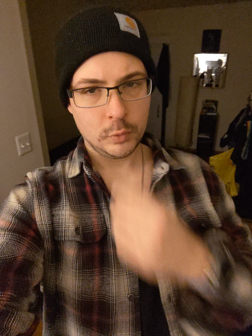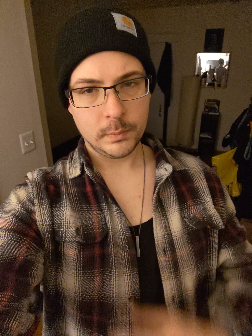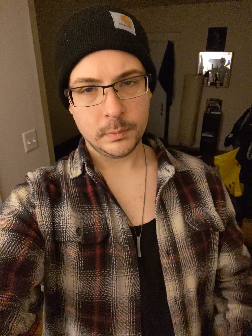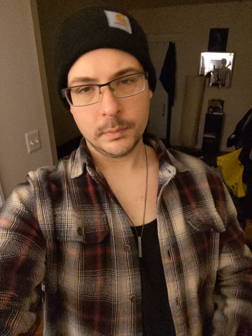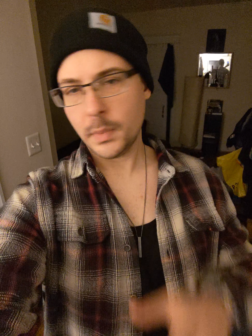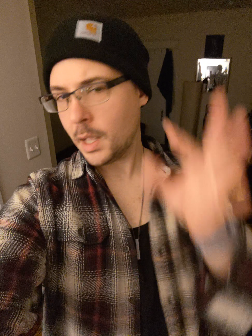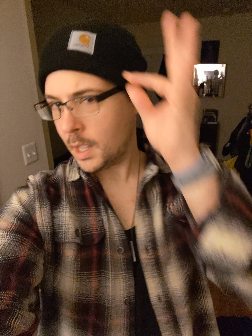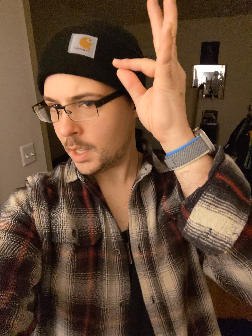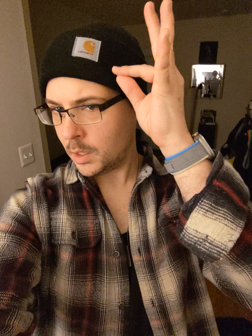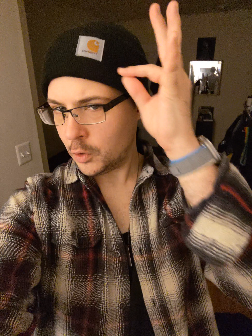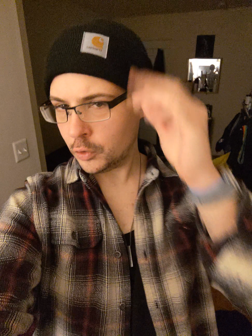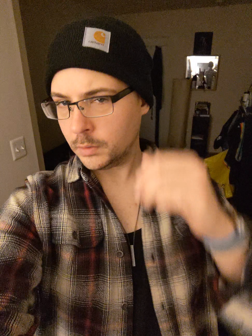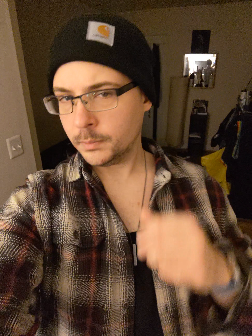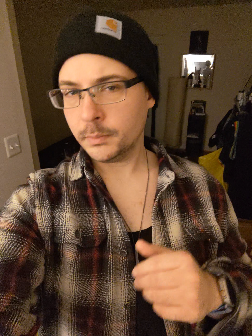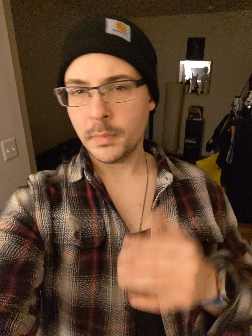hair